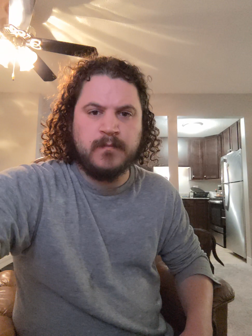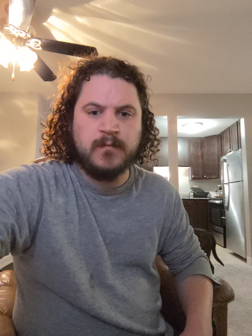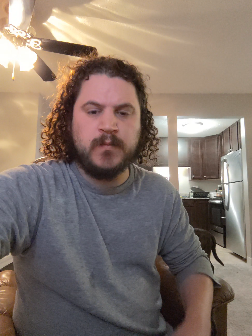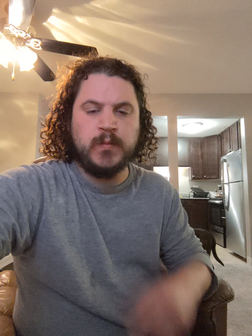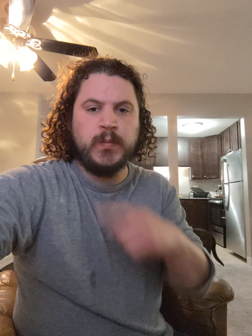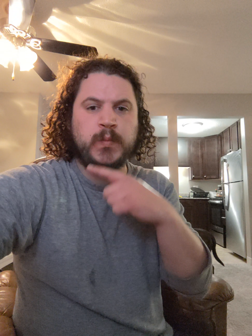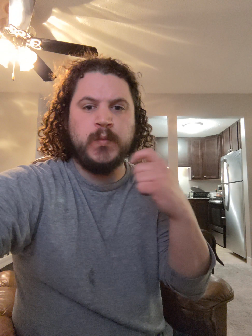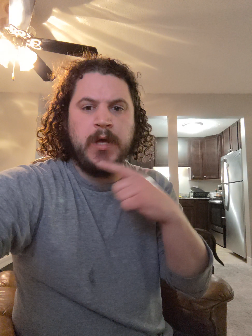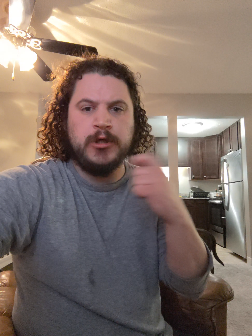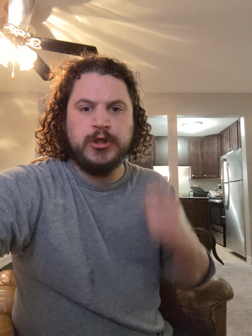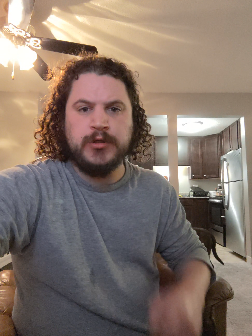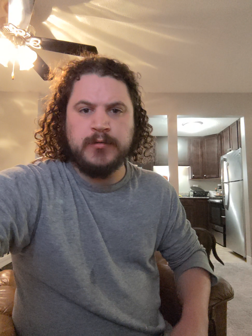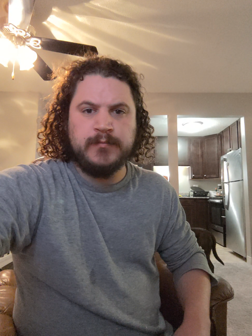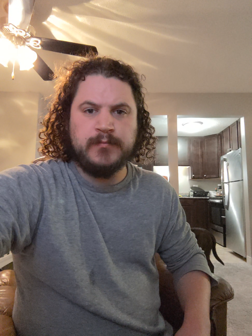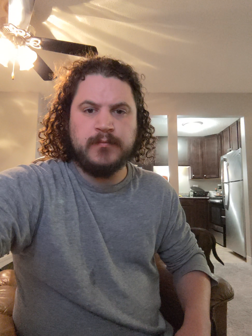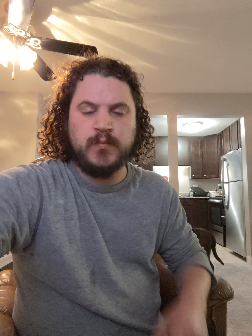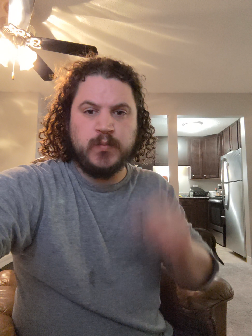dryer